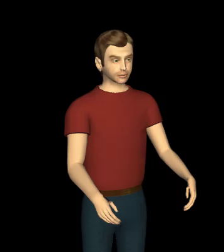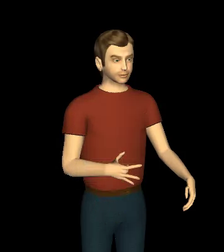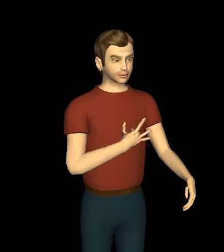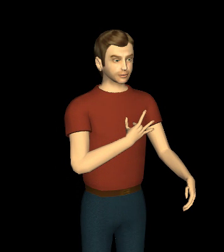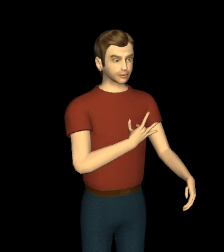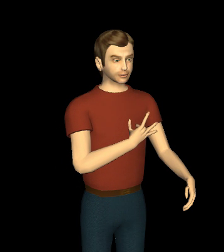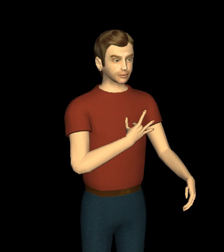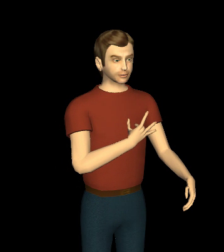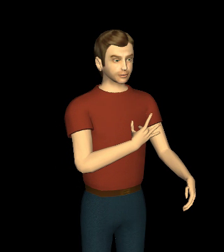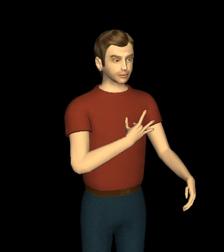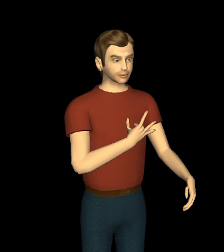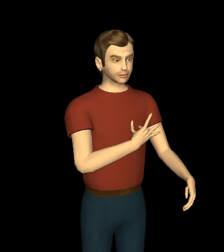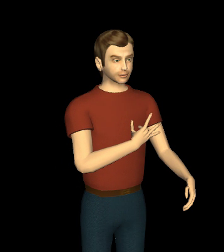قلب